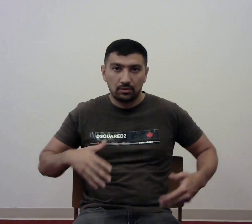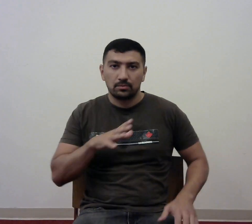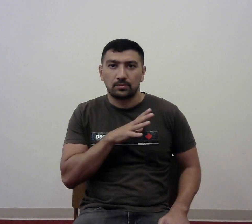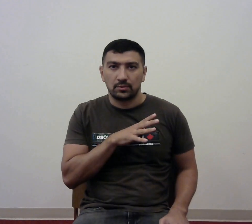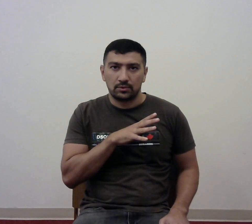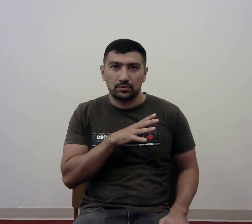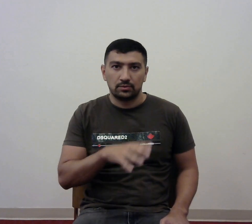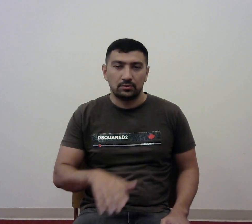olmaq